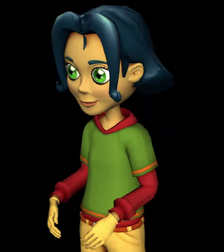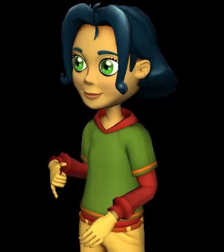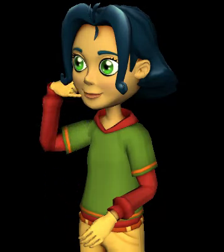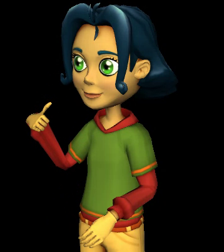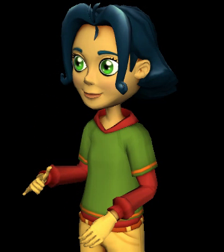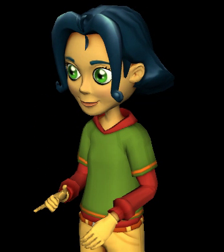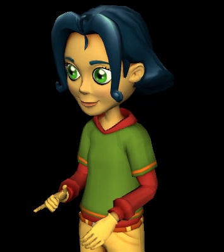يتصل هاتفيا